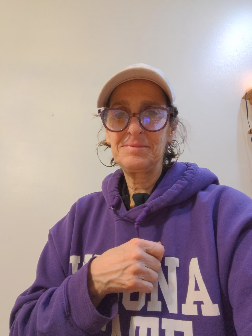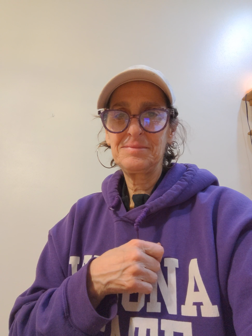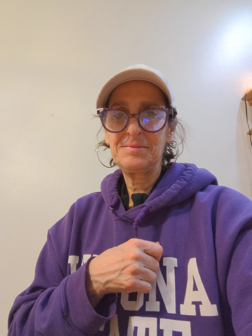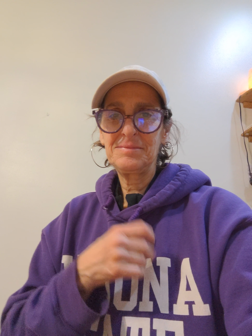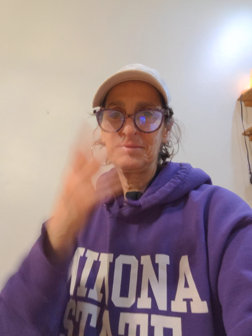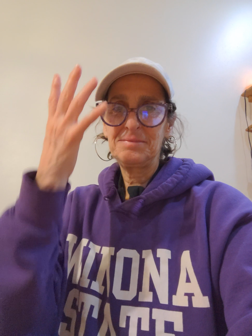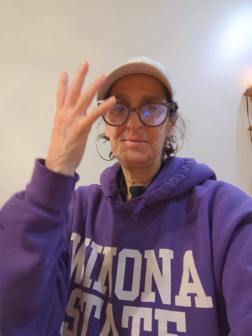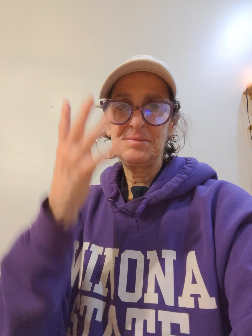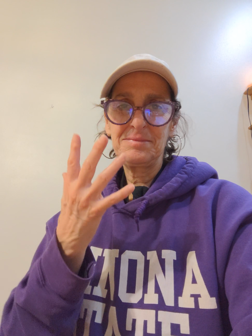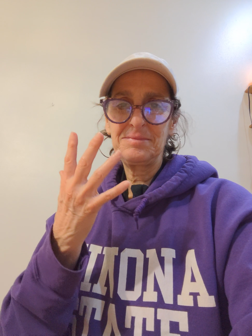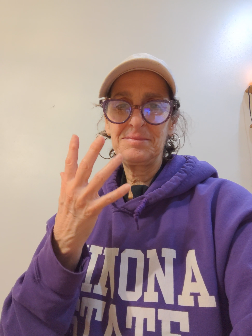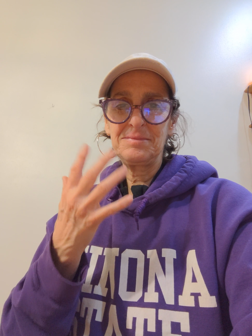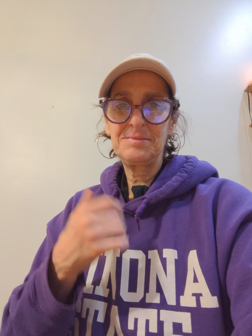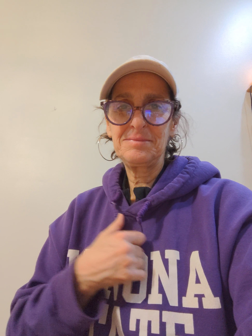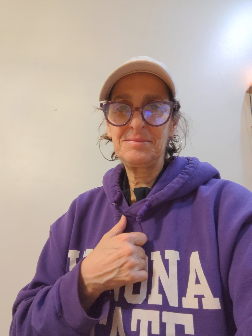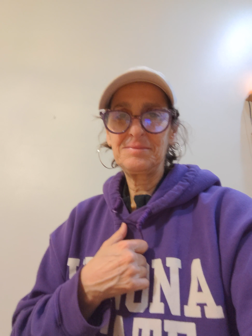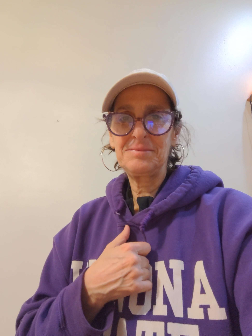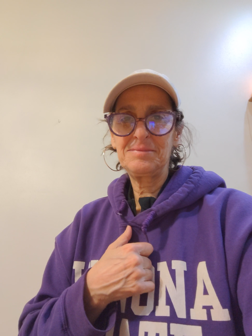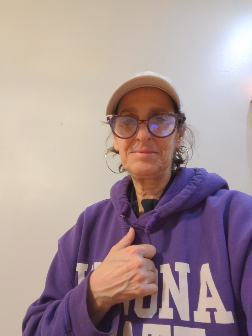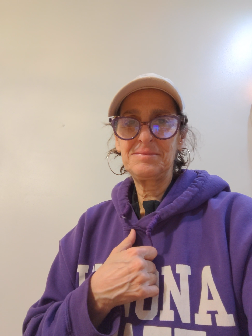sad